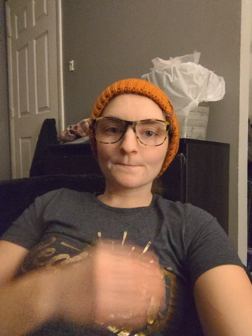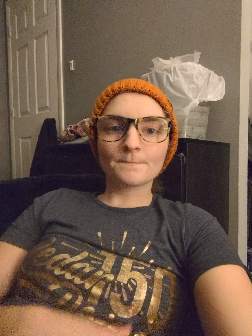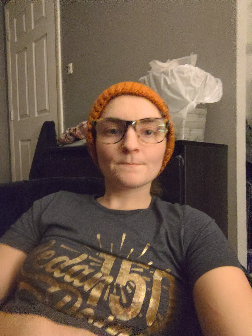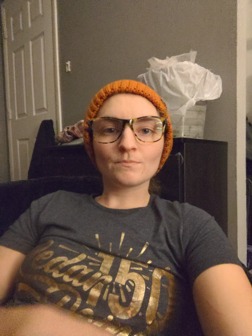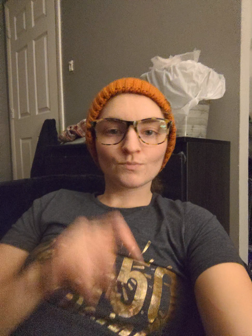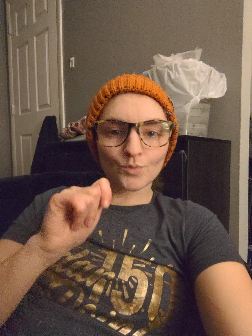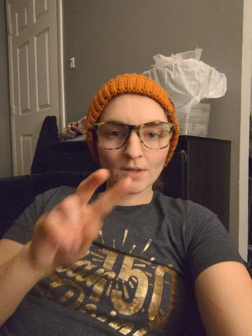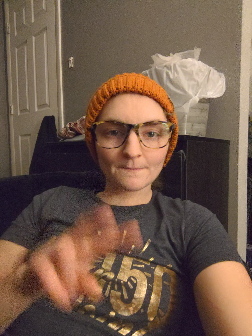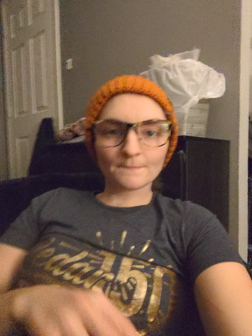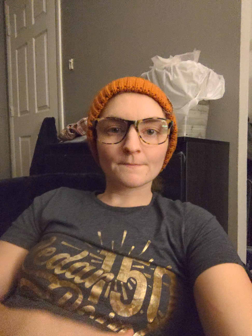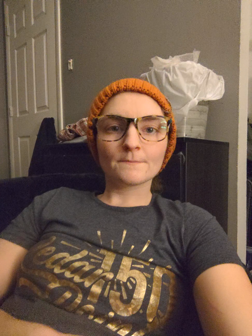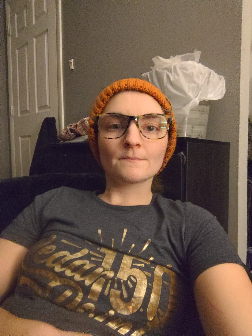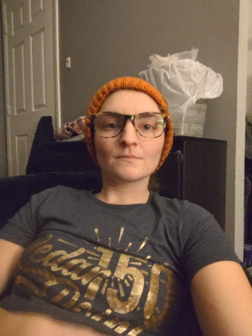TV